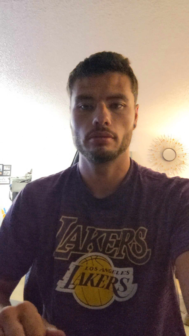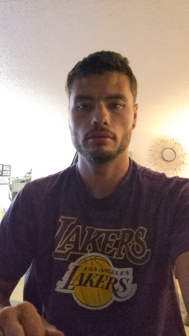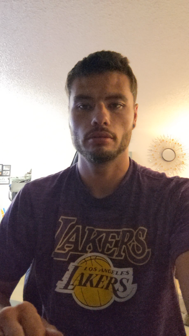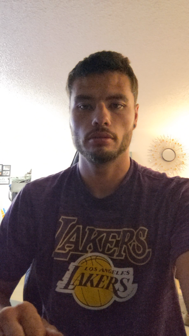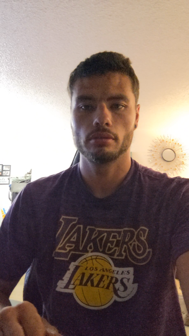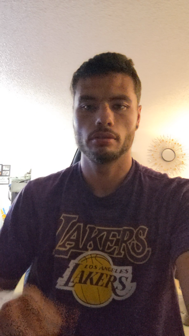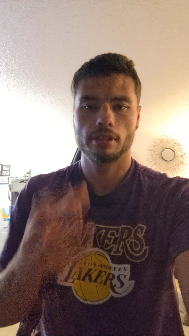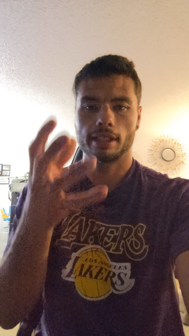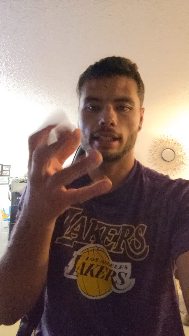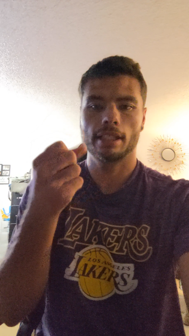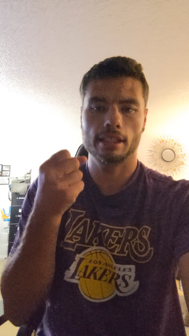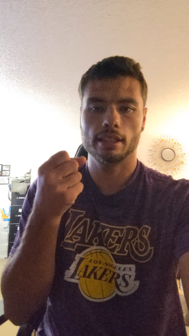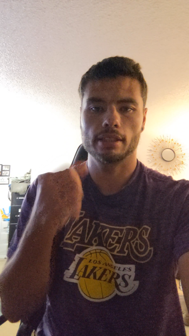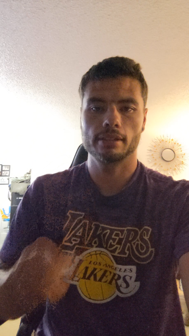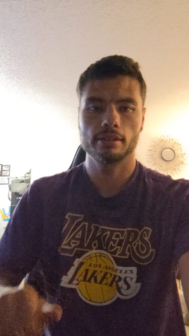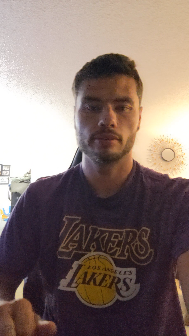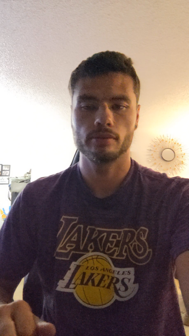get